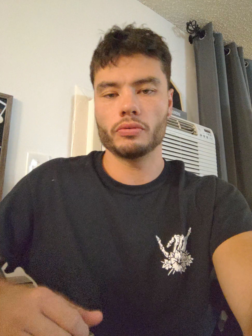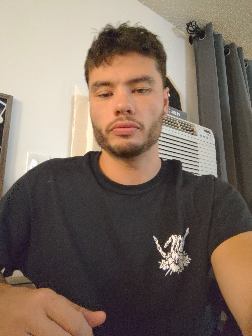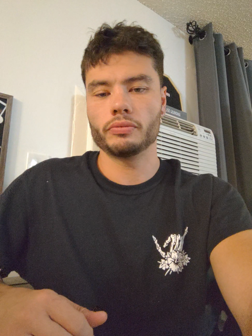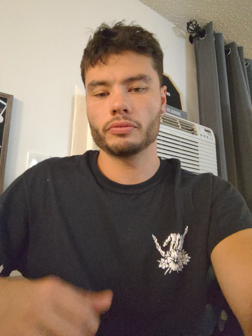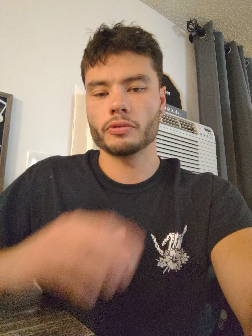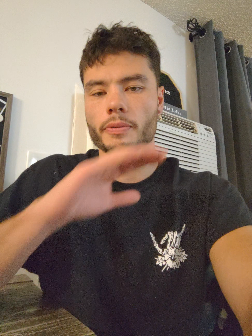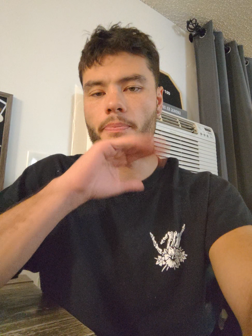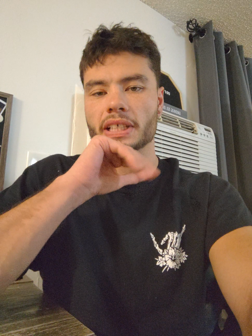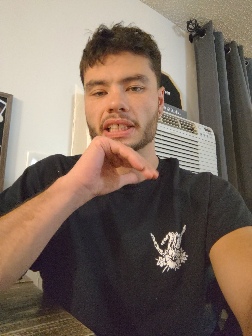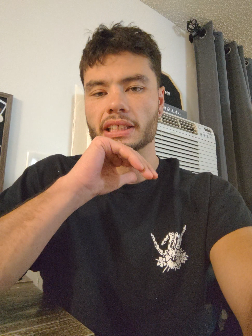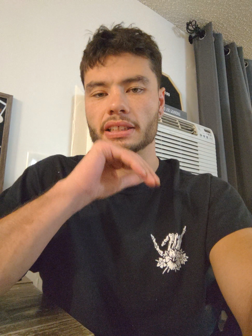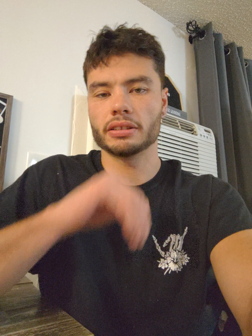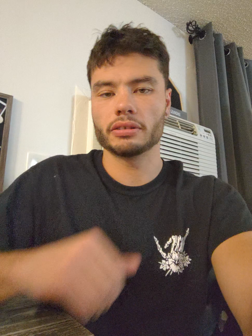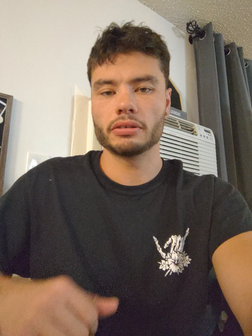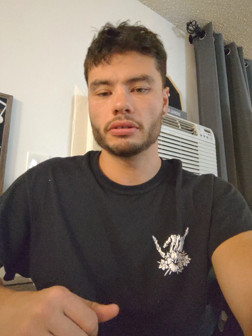pig